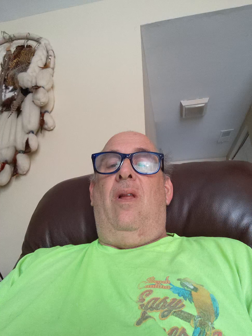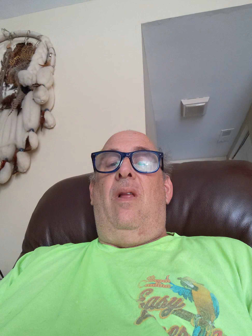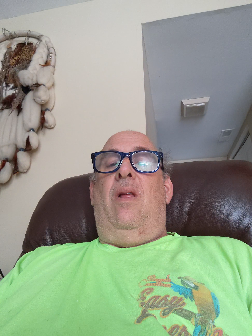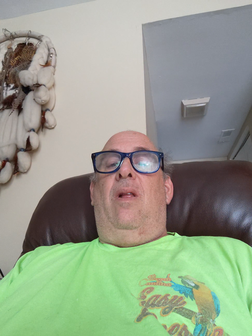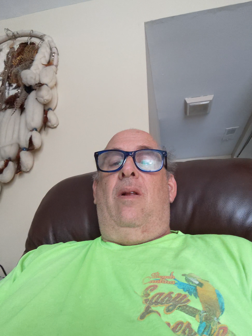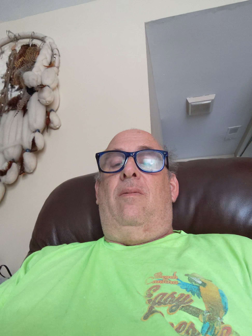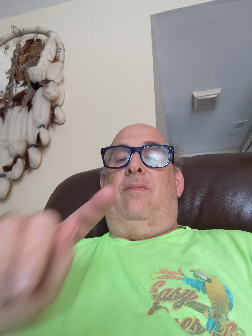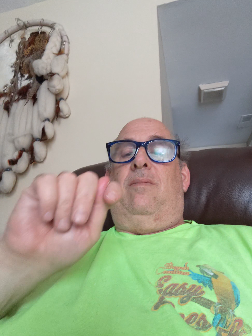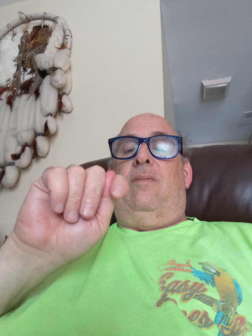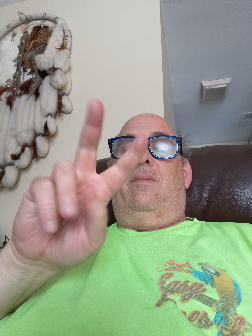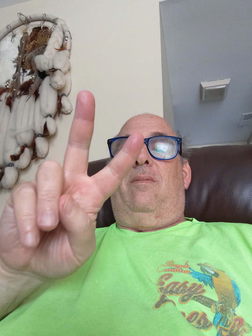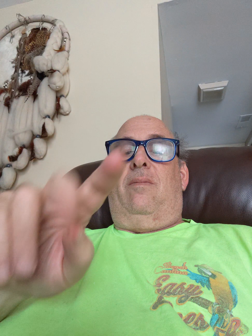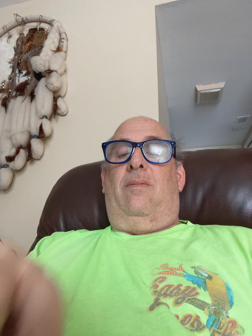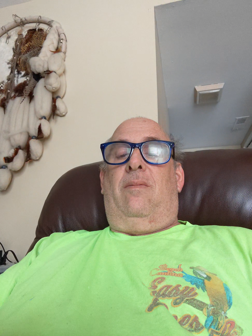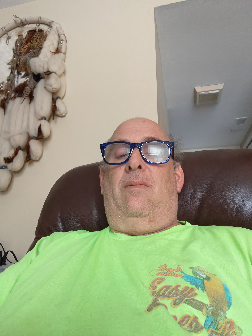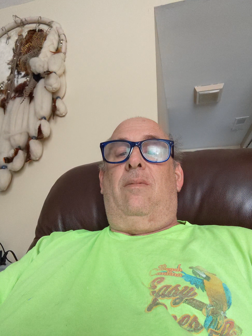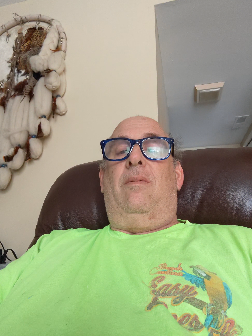TV